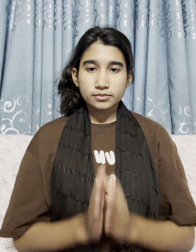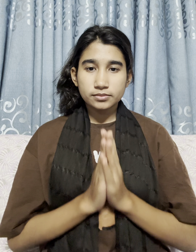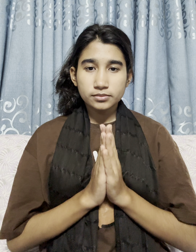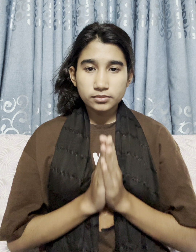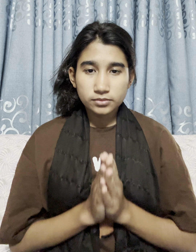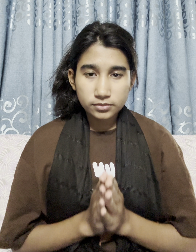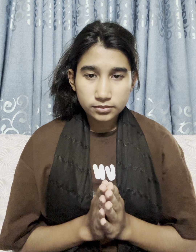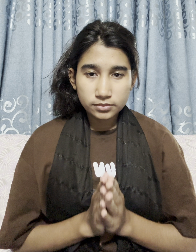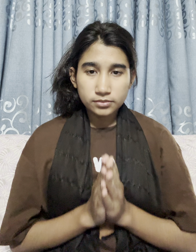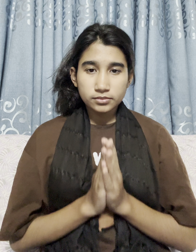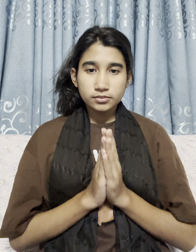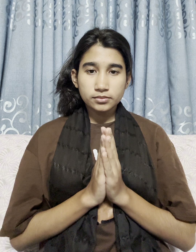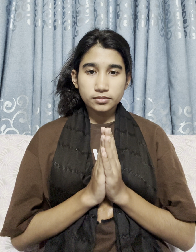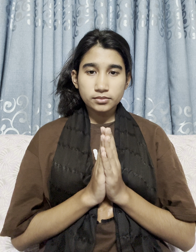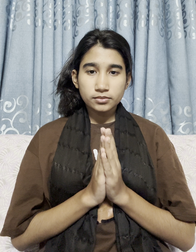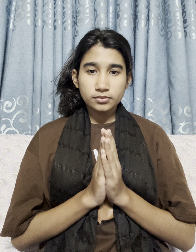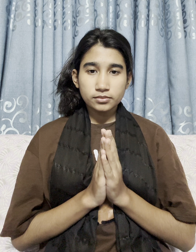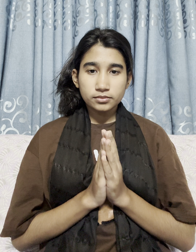ক্ষমা চাওয়া